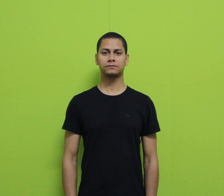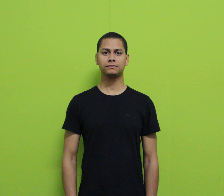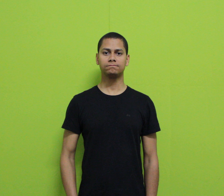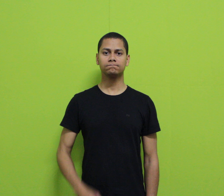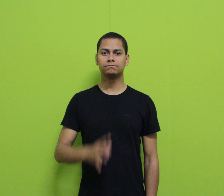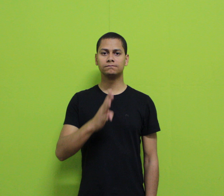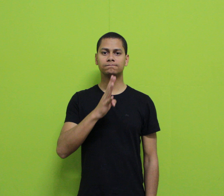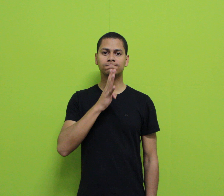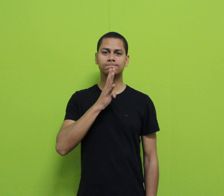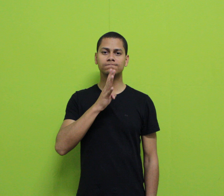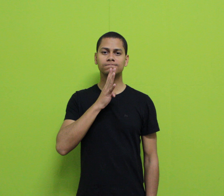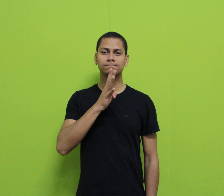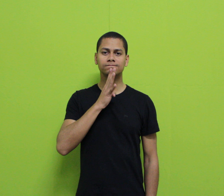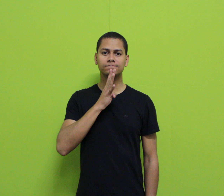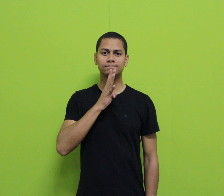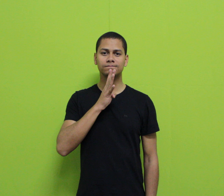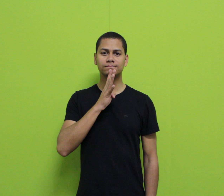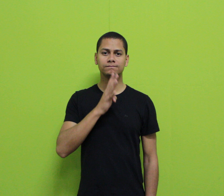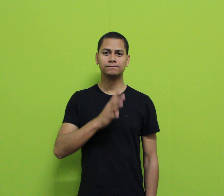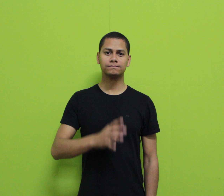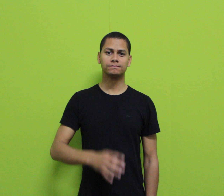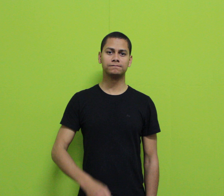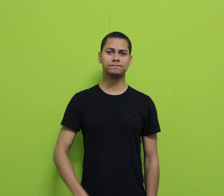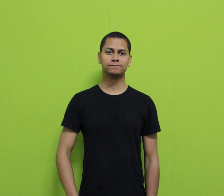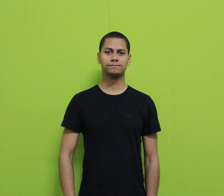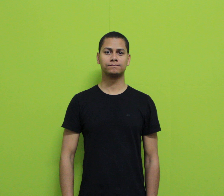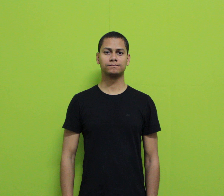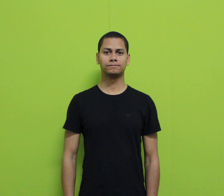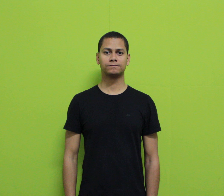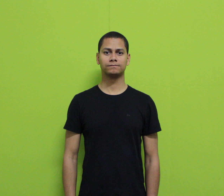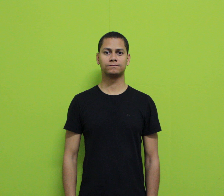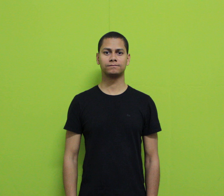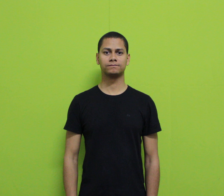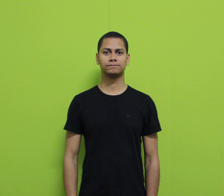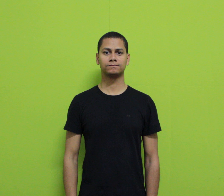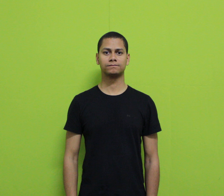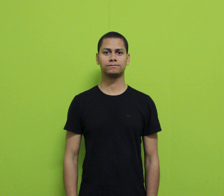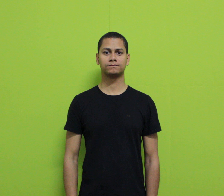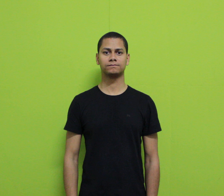conhecer